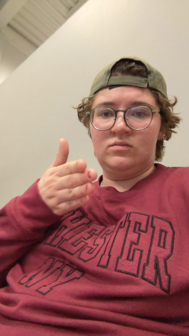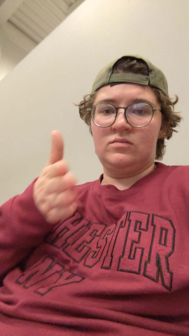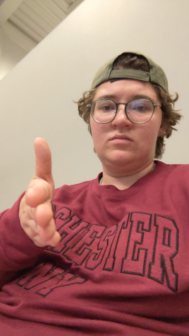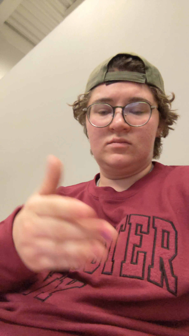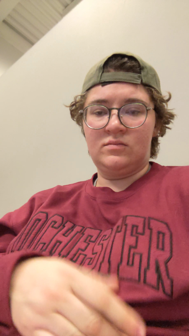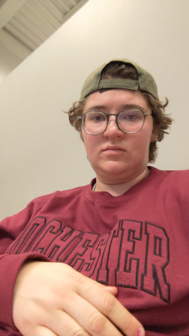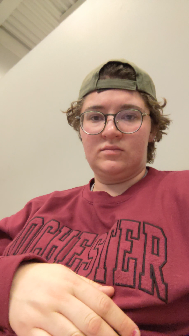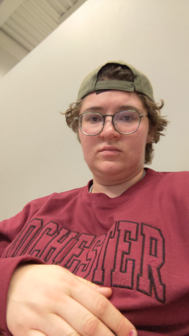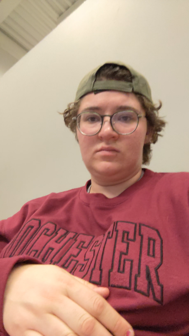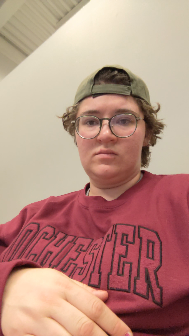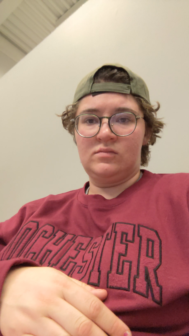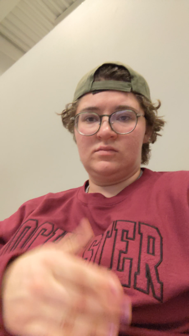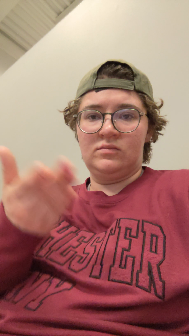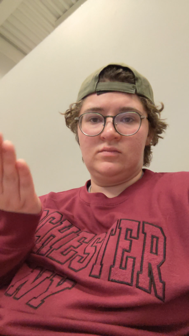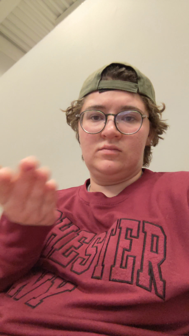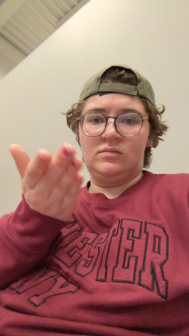carry